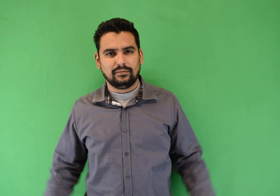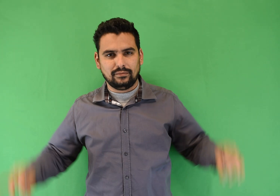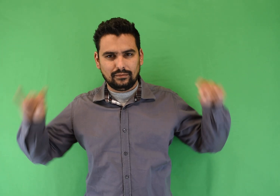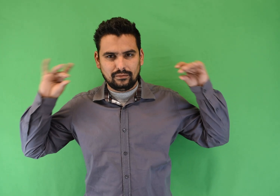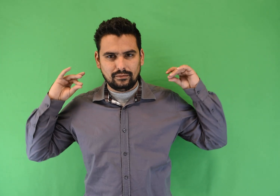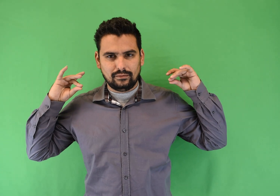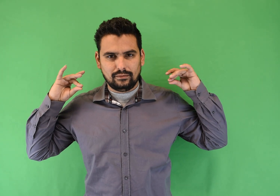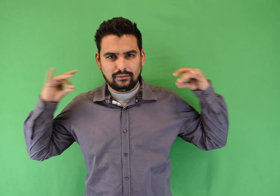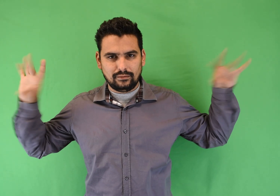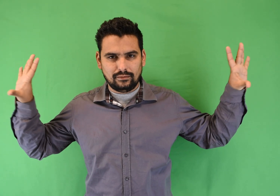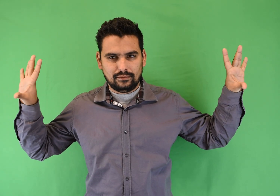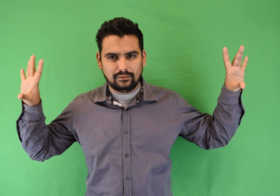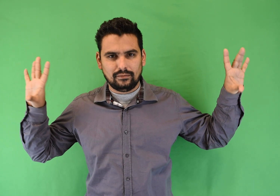suceso